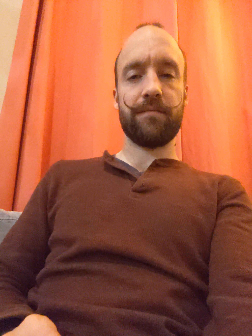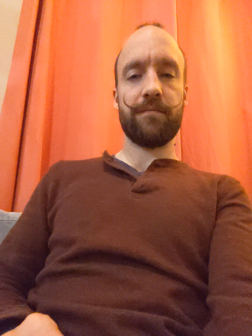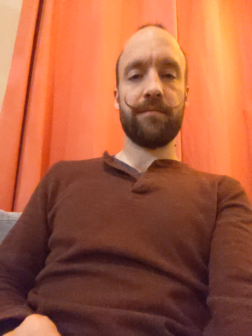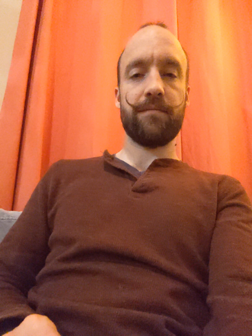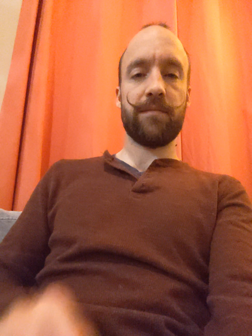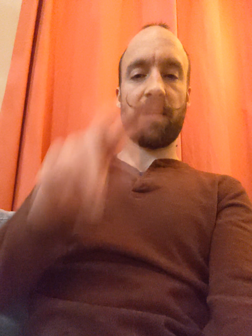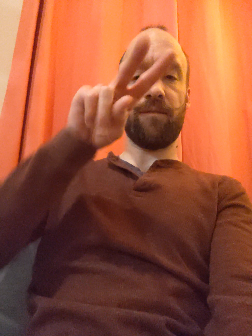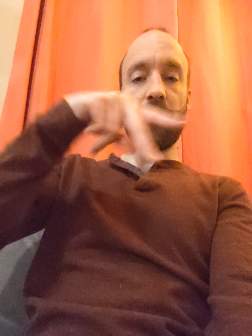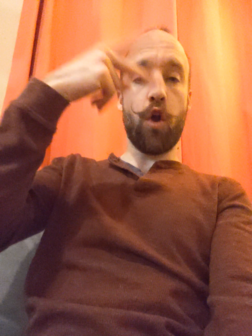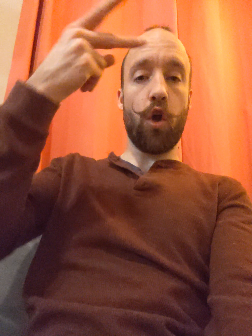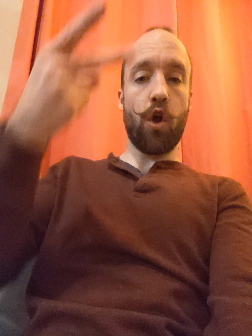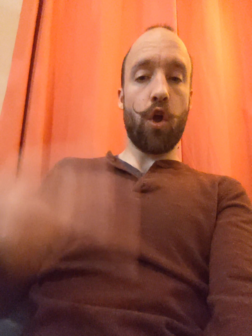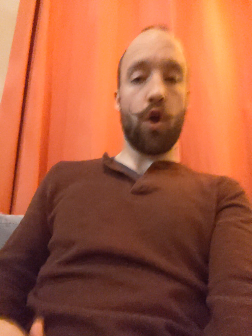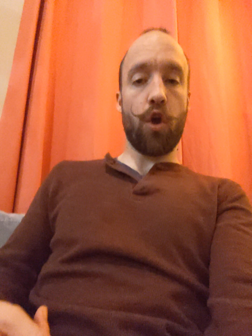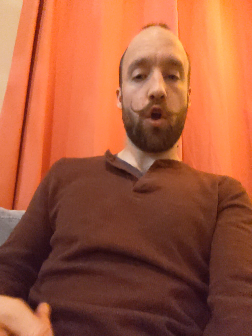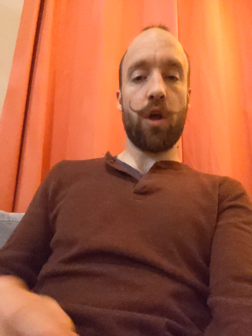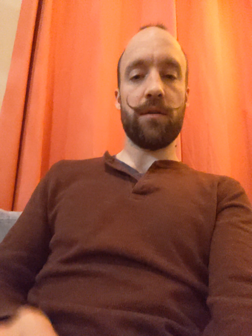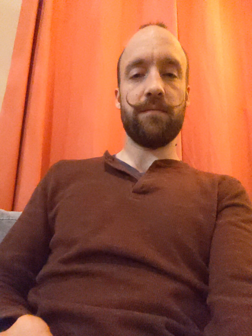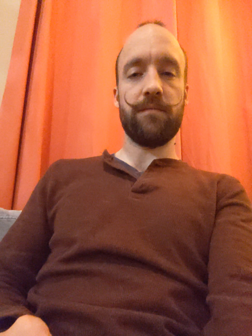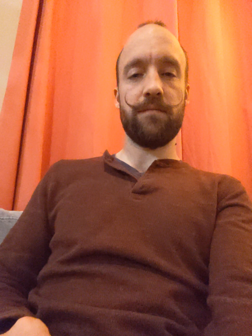fall